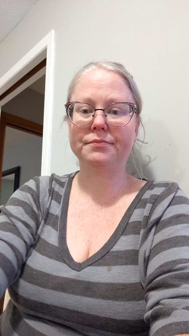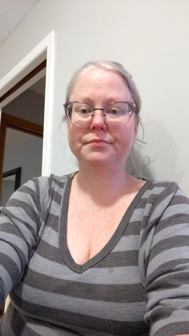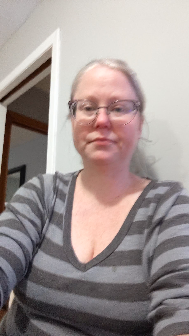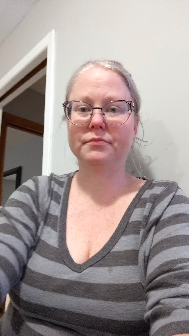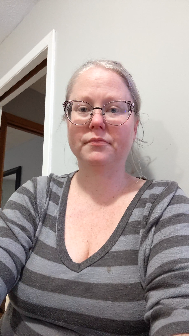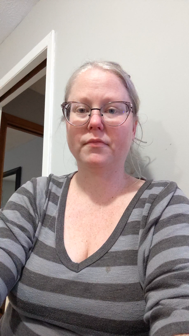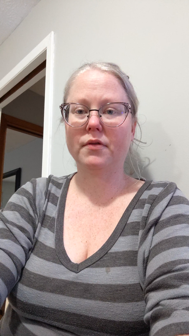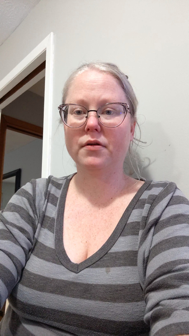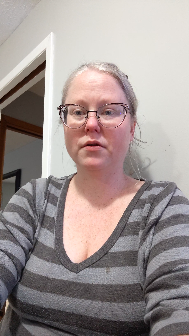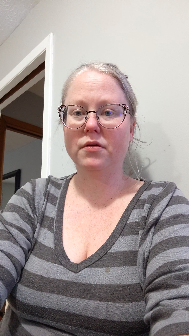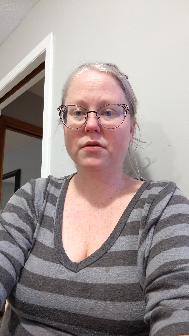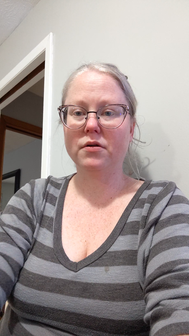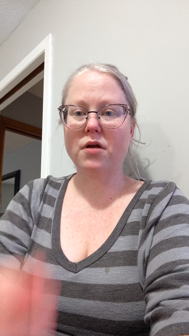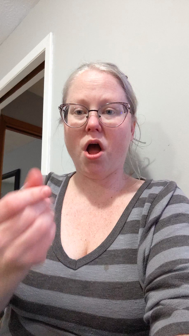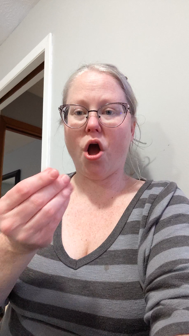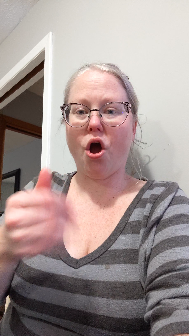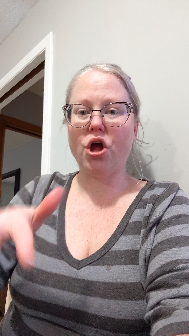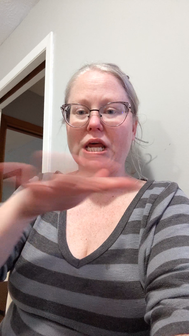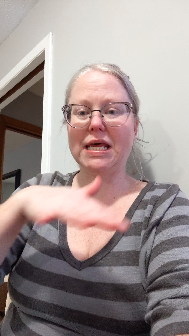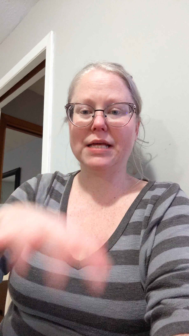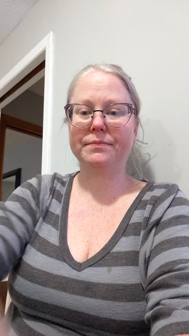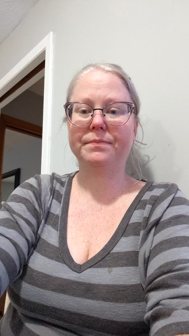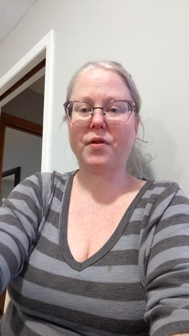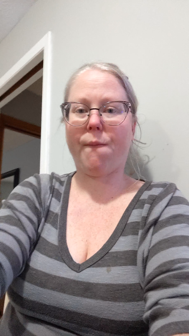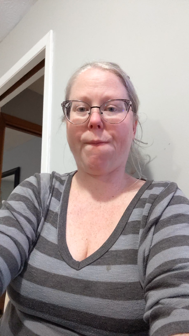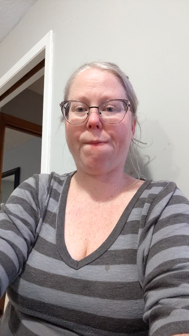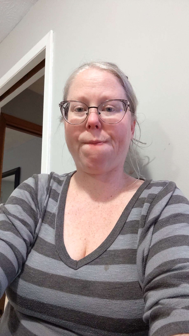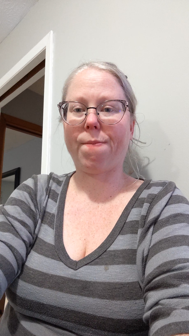garden